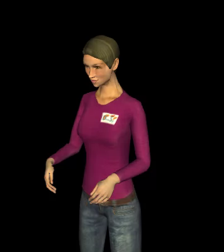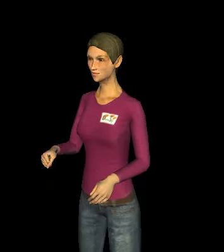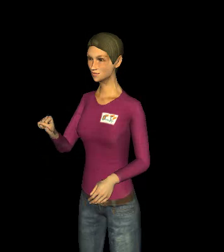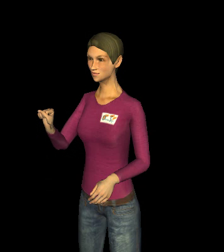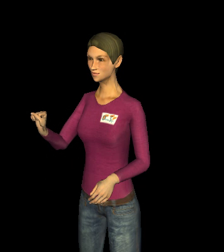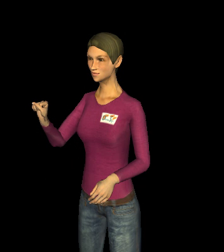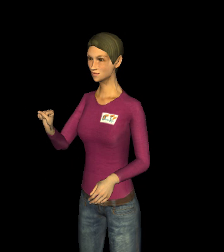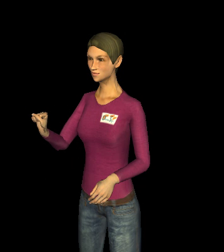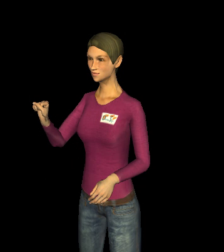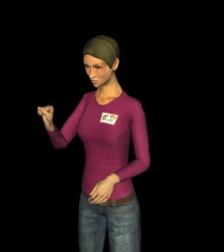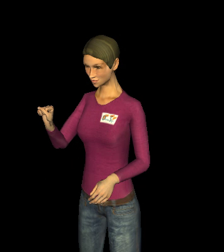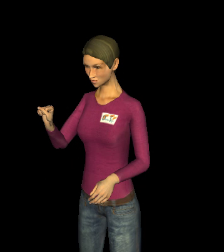السبت